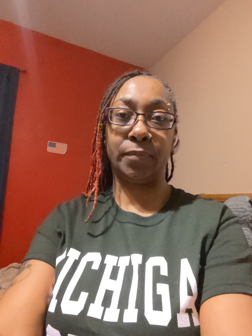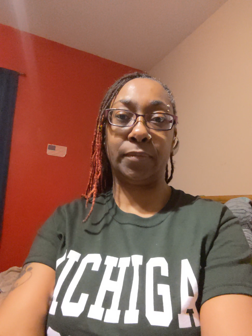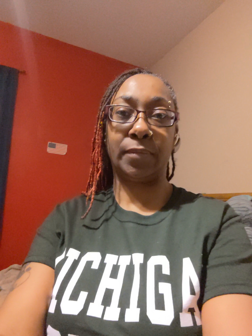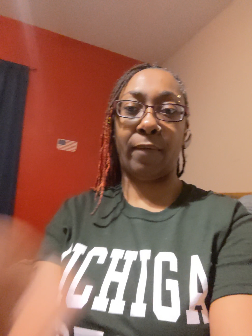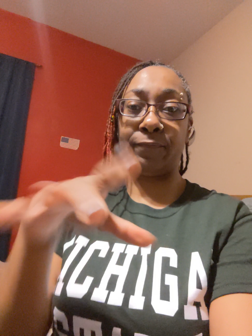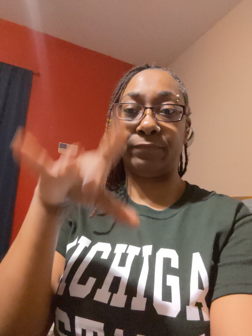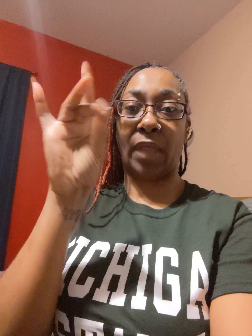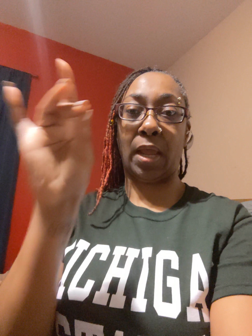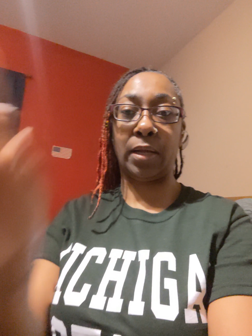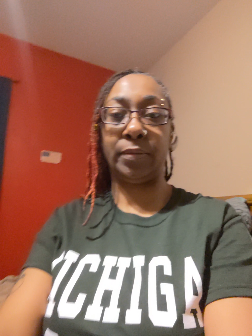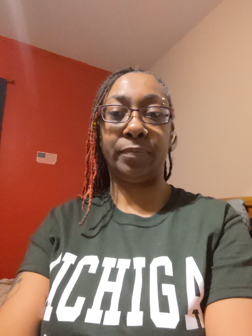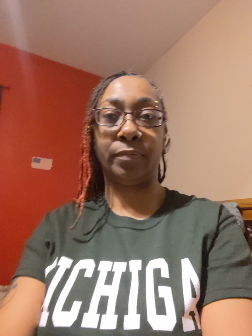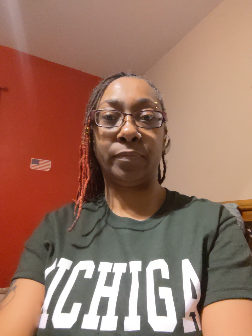find